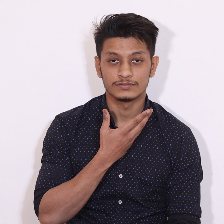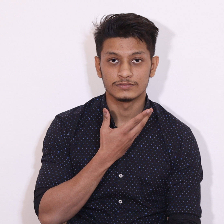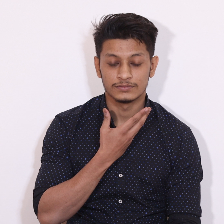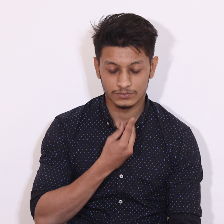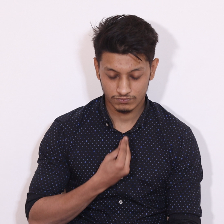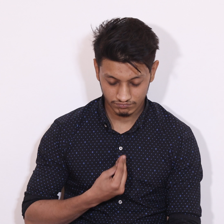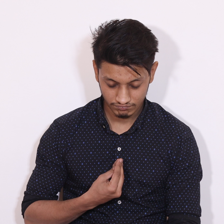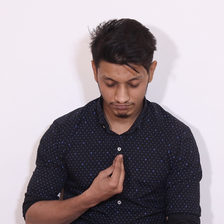sad